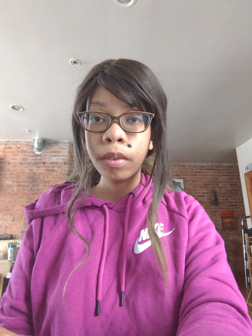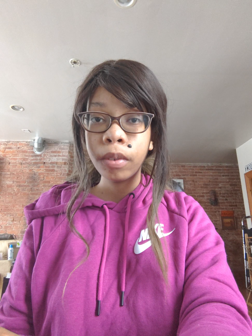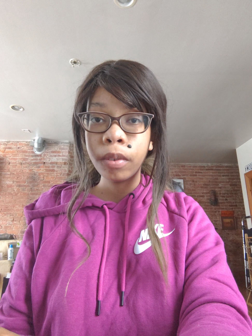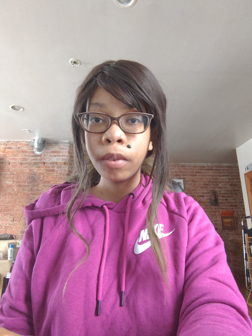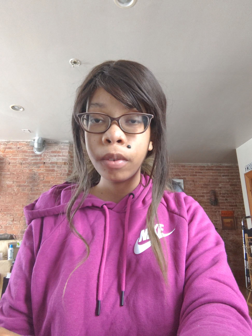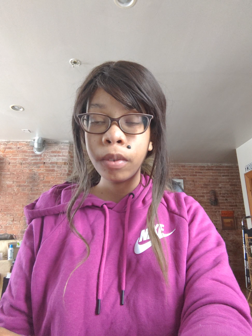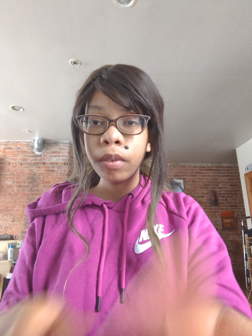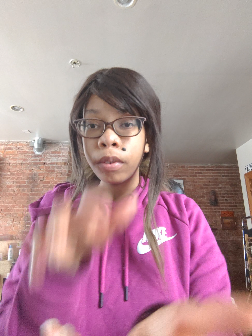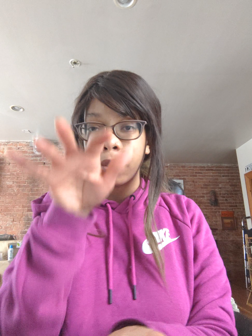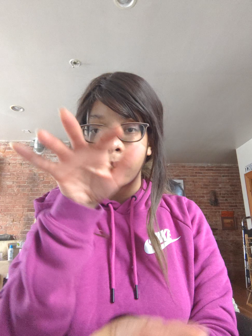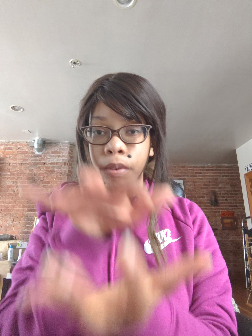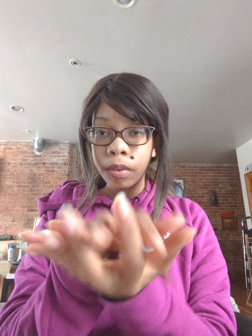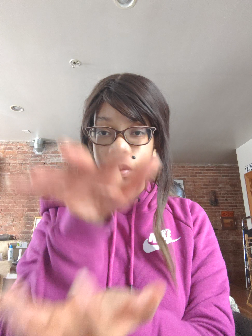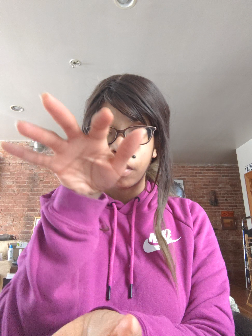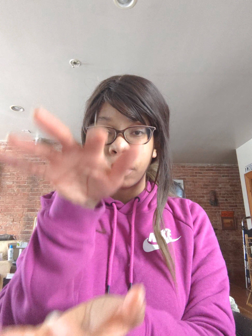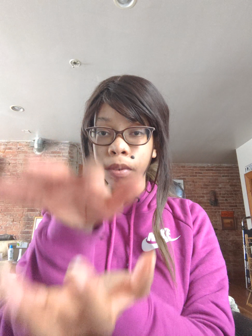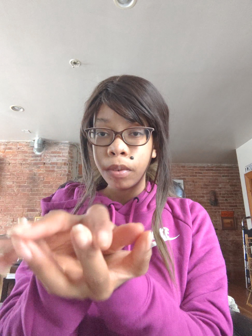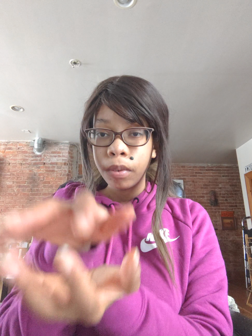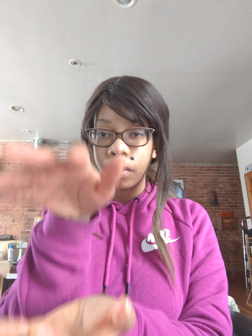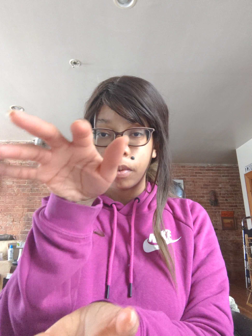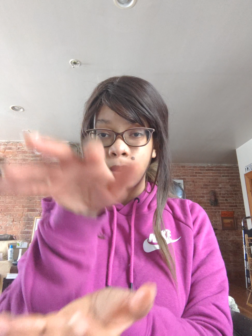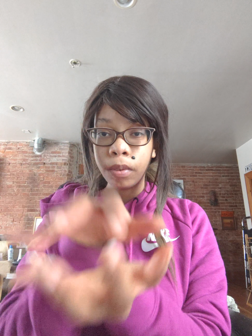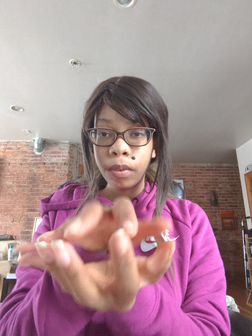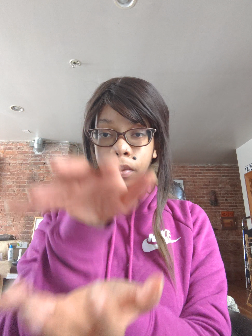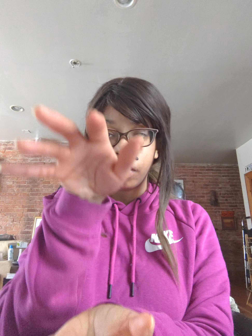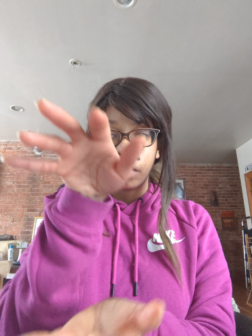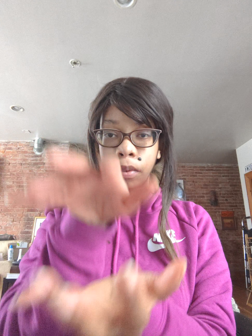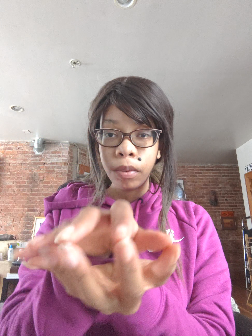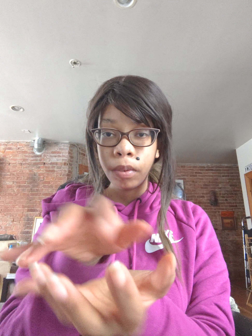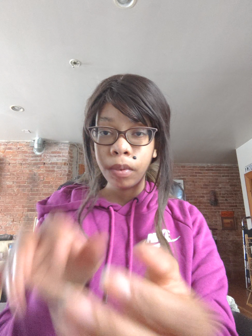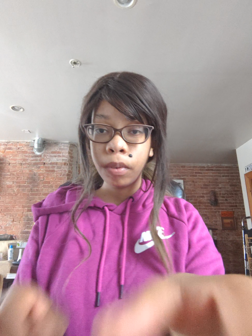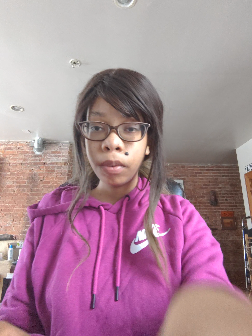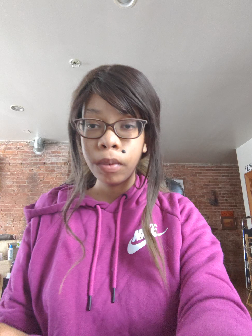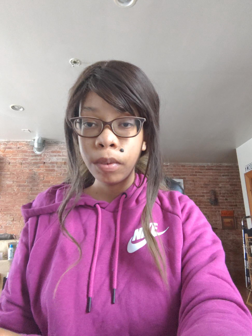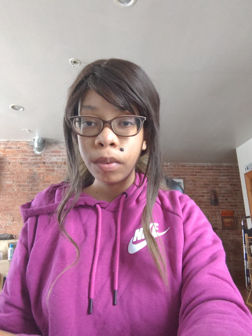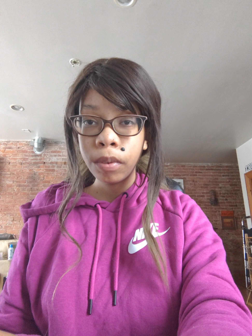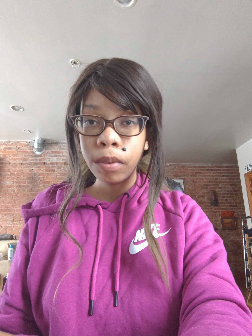alligator